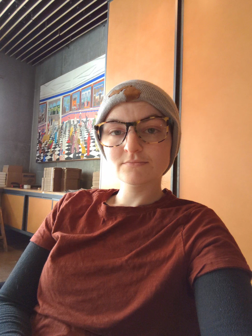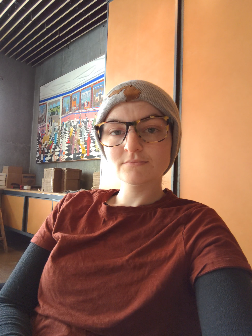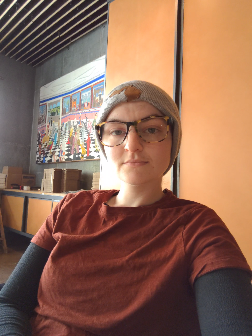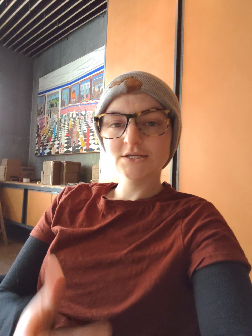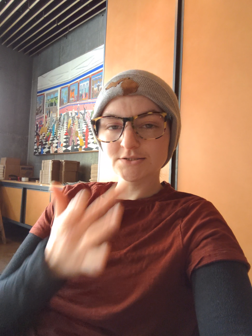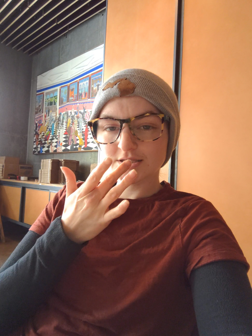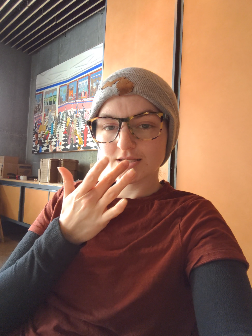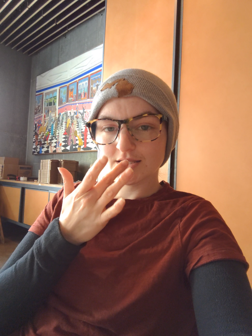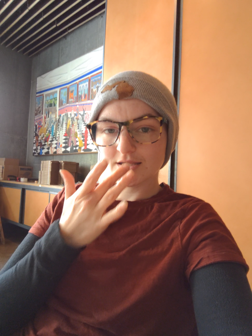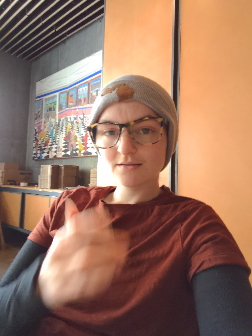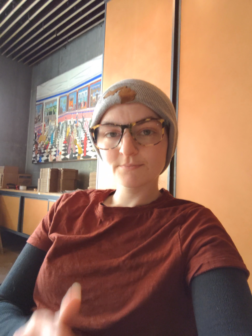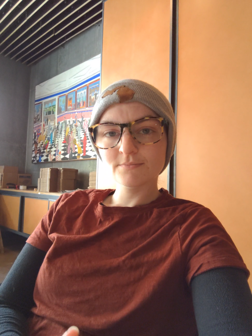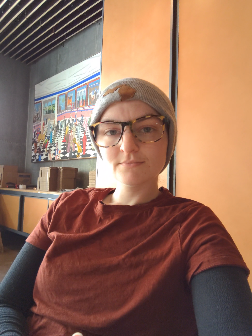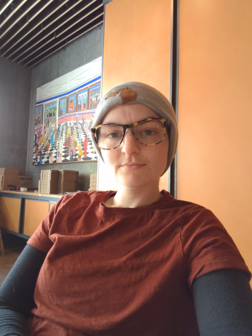taste